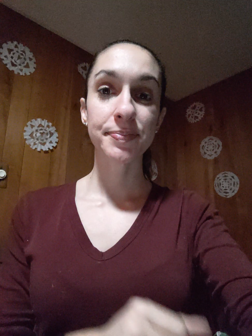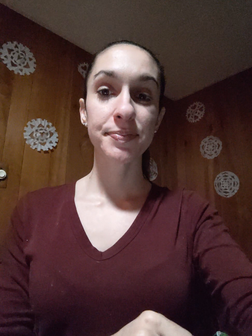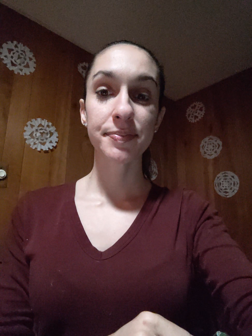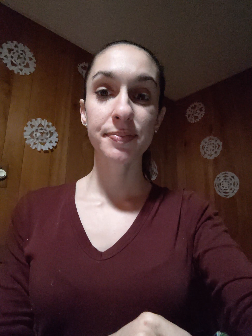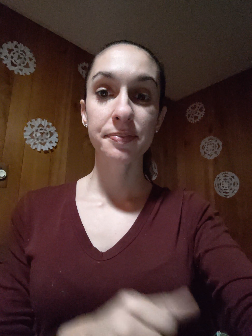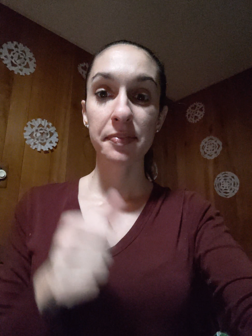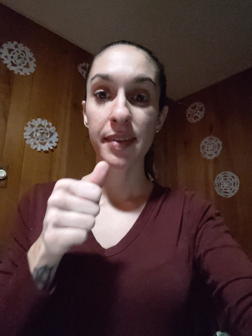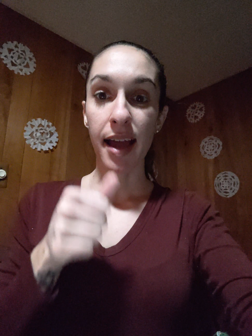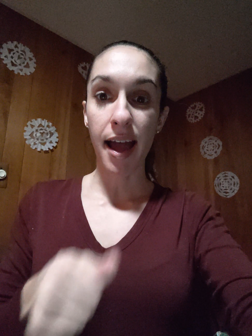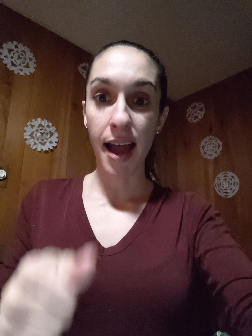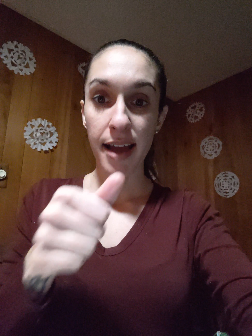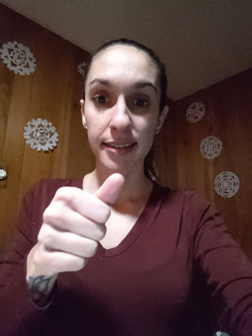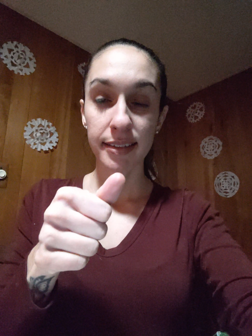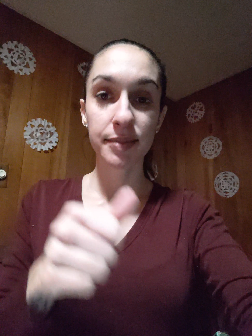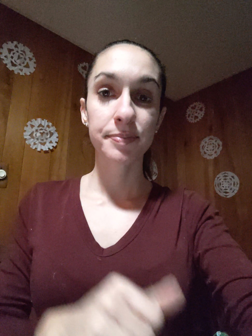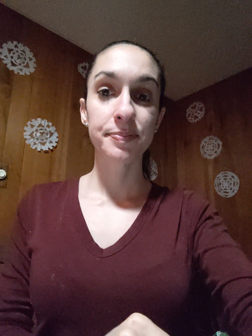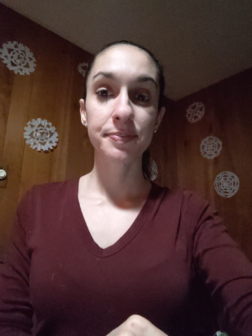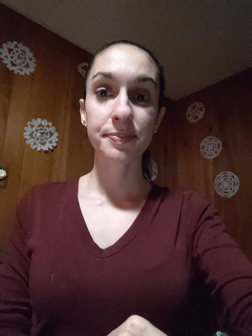hide